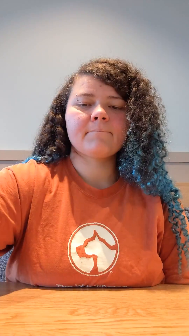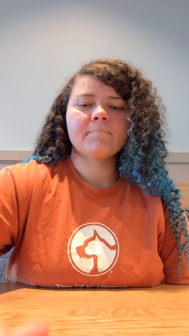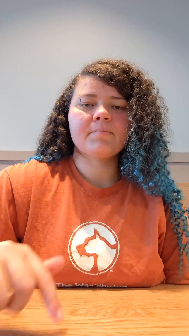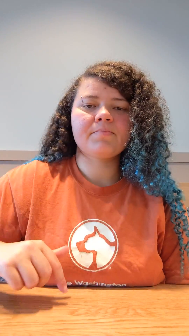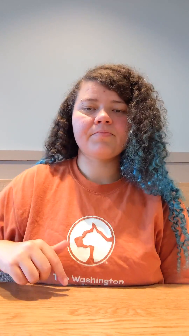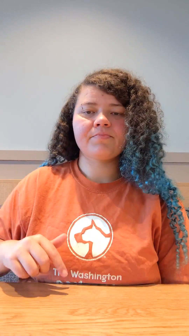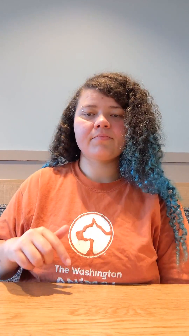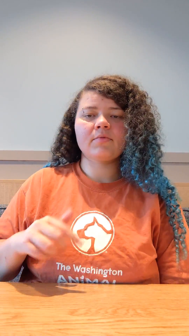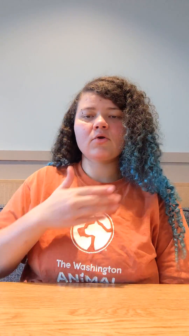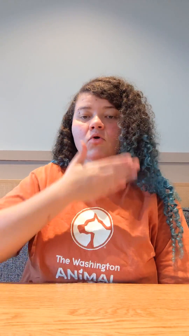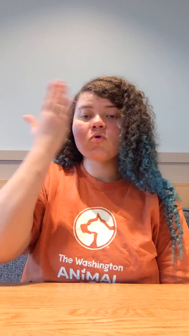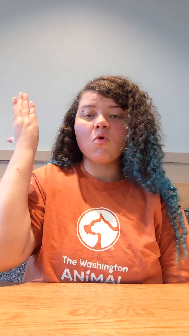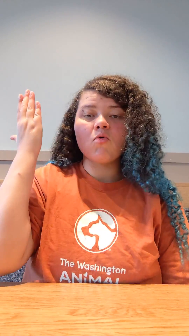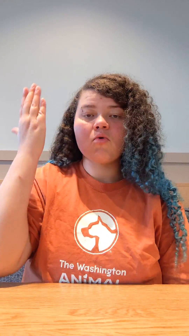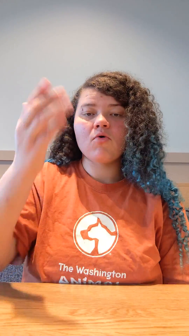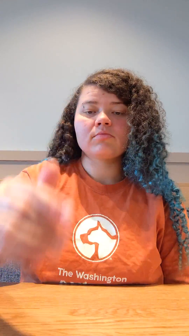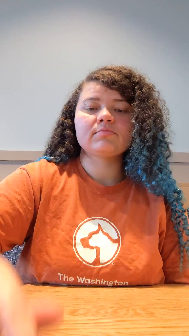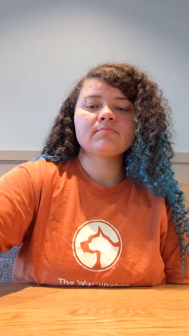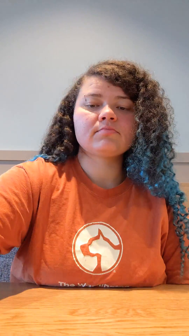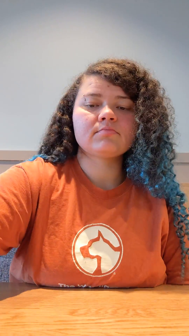all gone